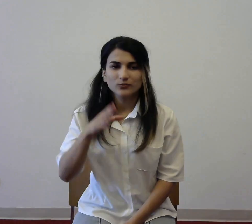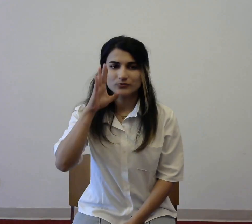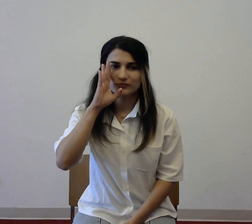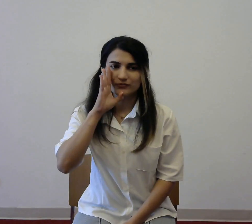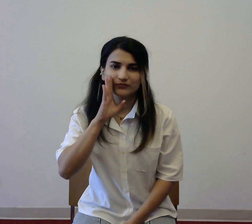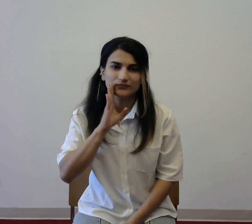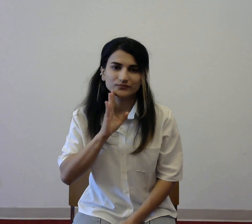səhər